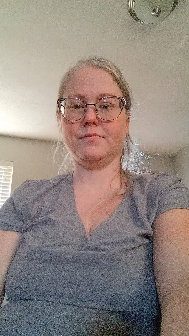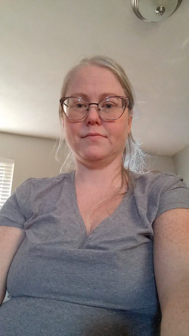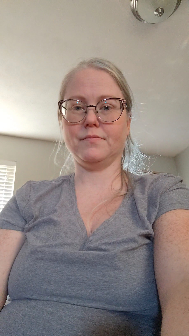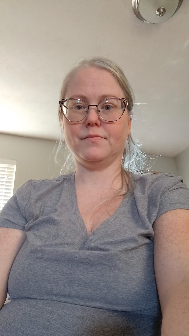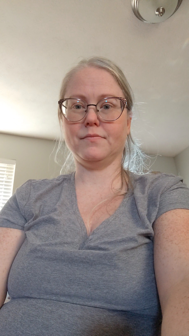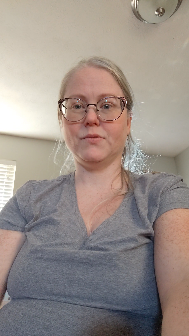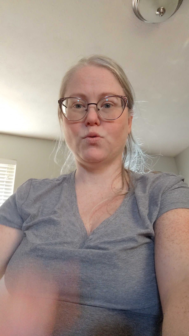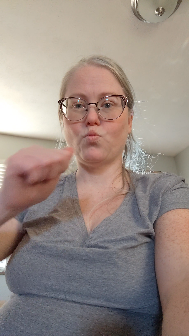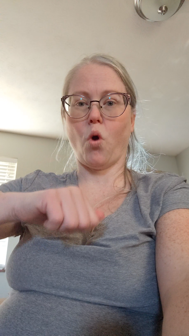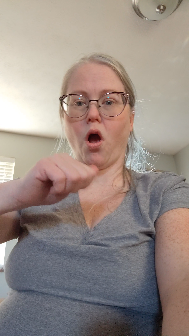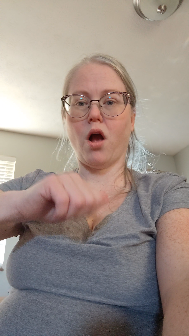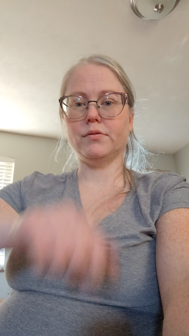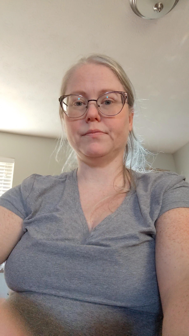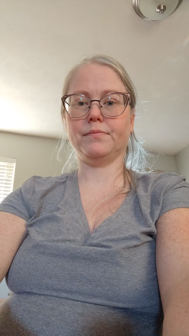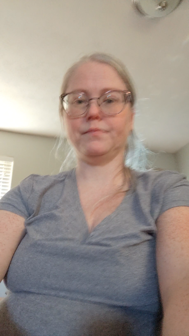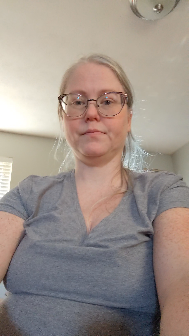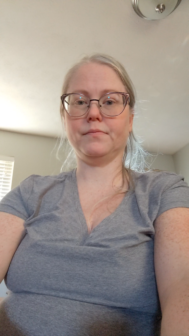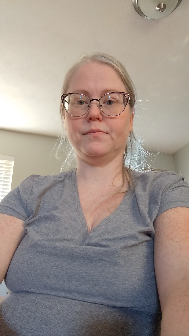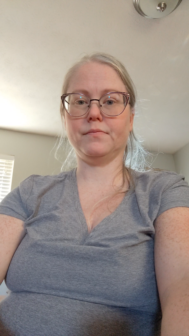rock